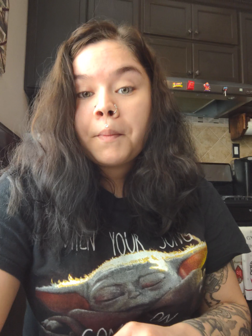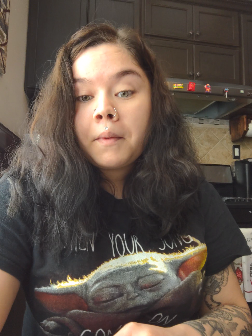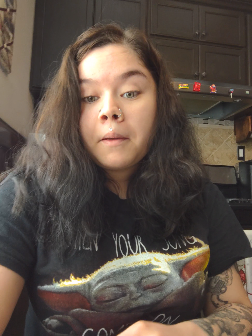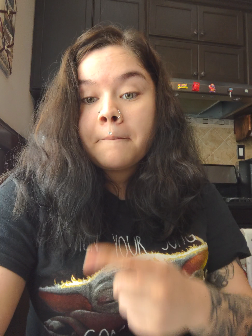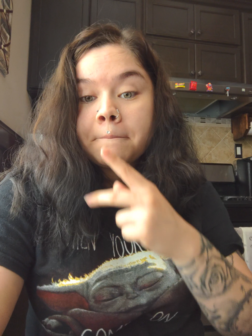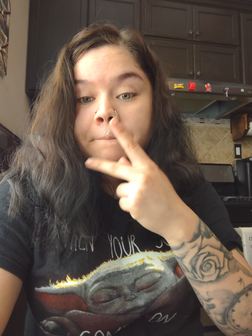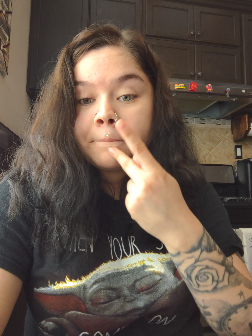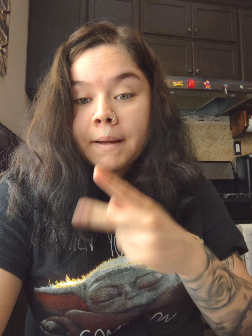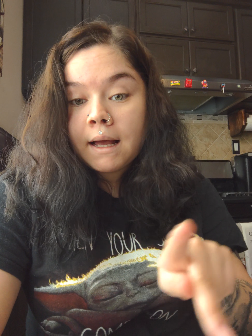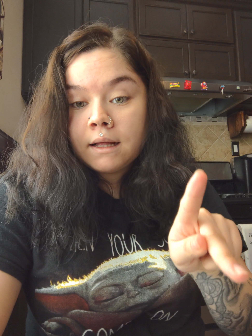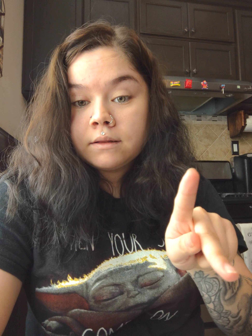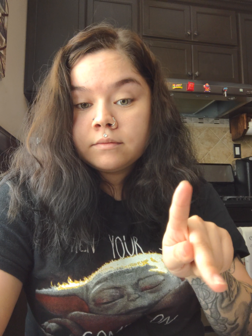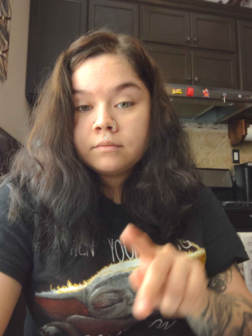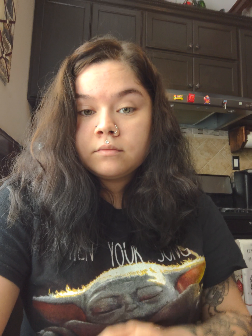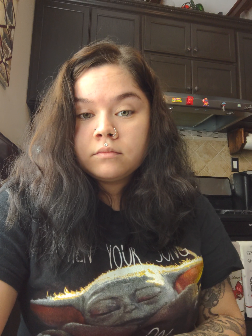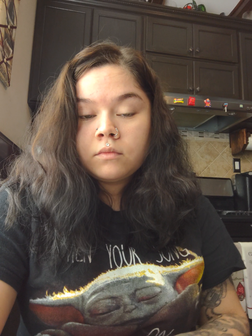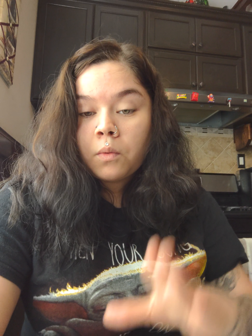pen